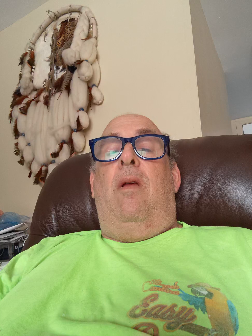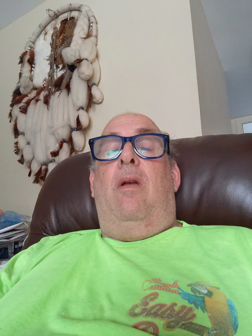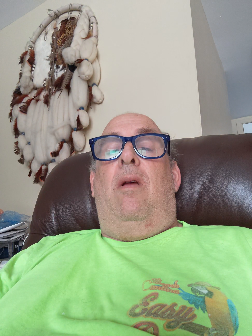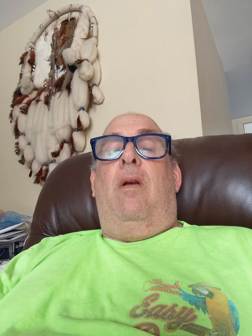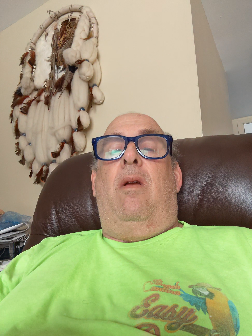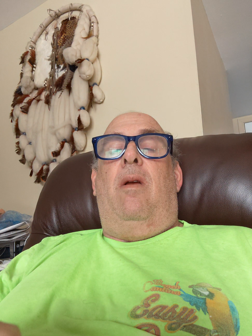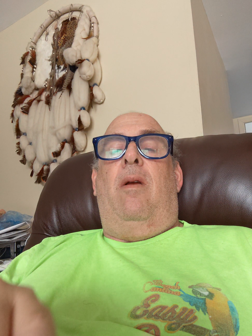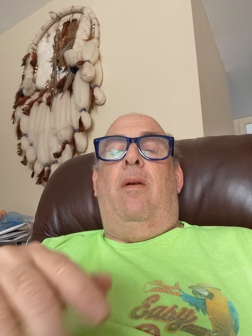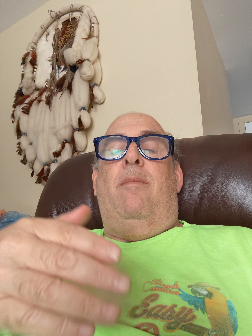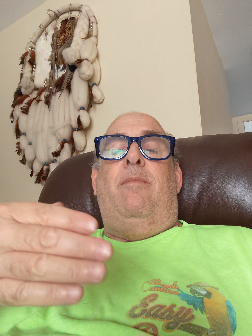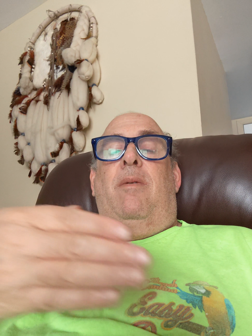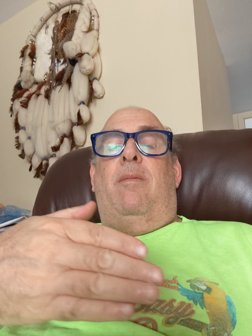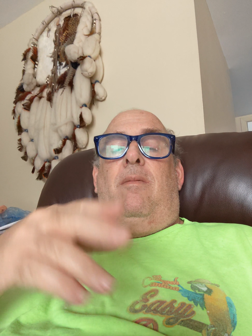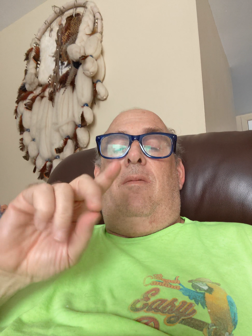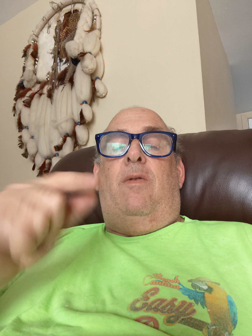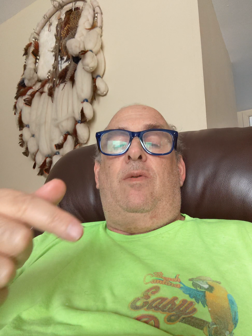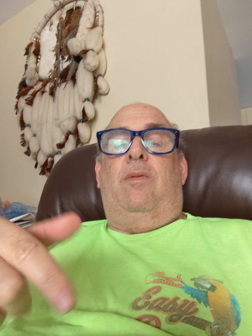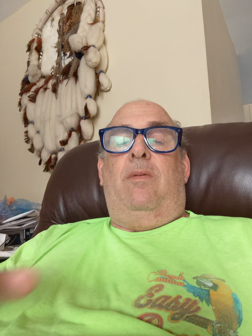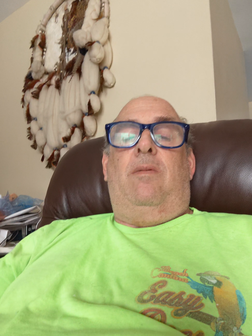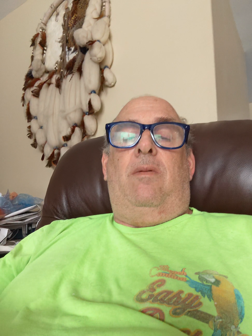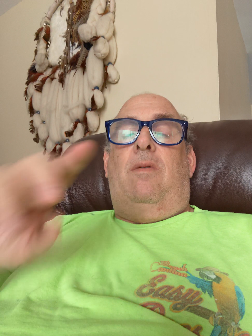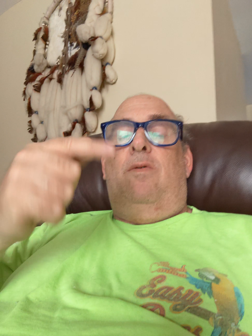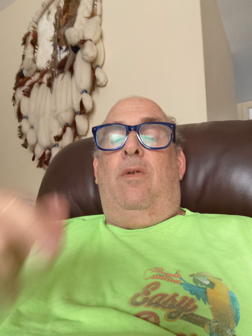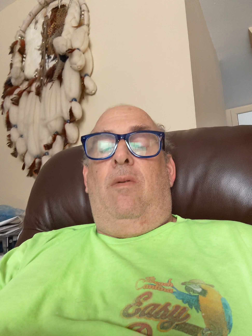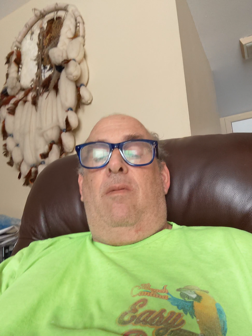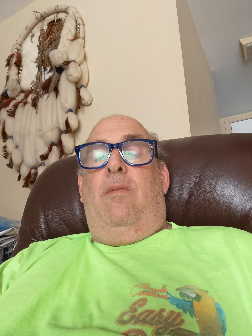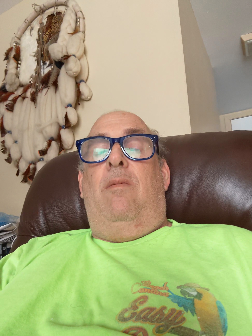puppy